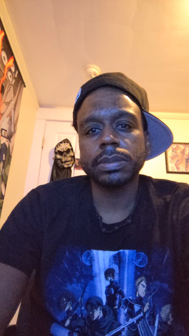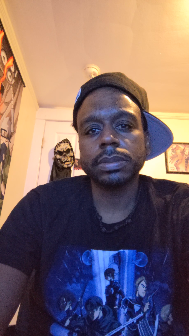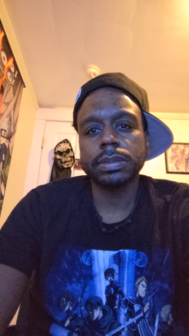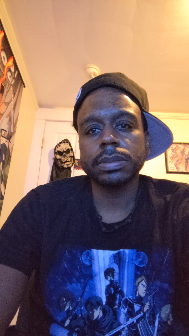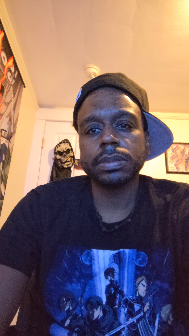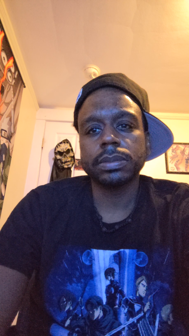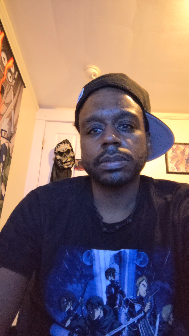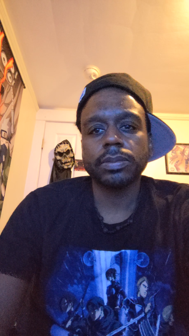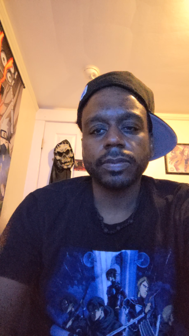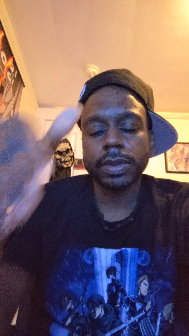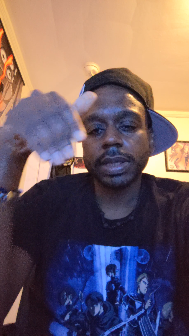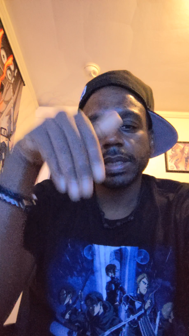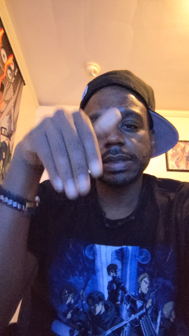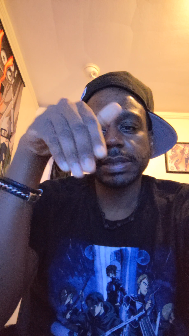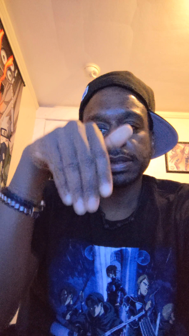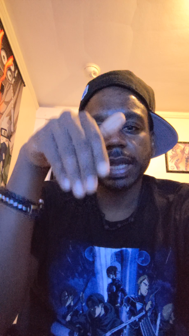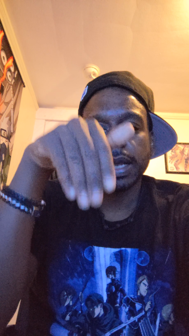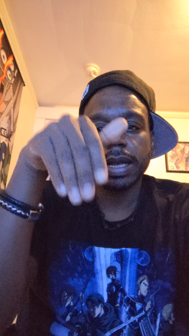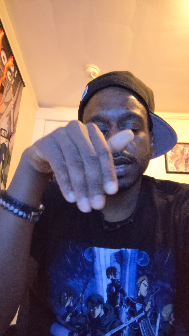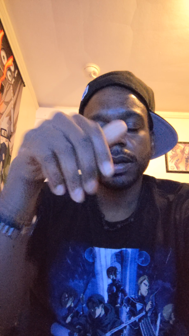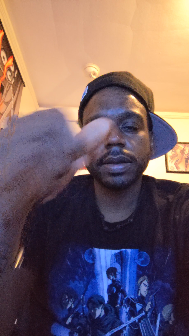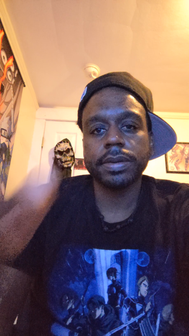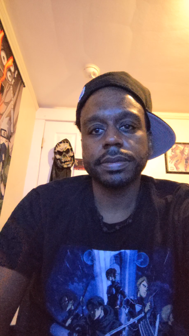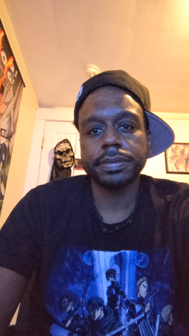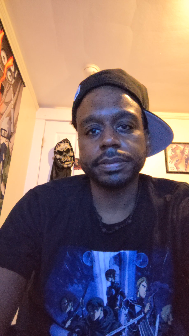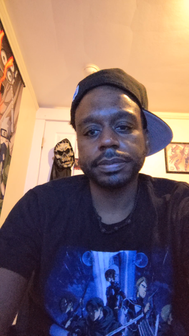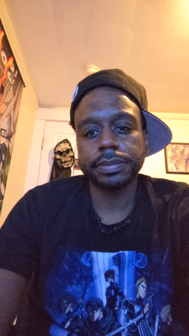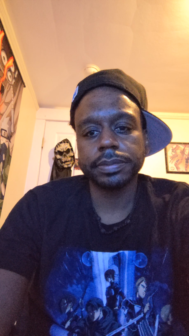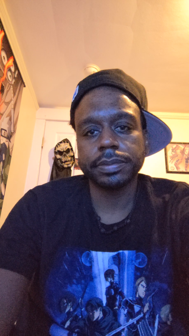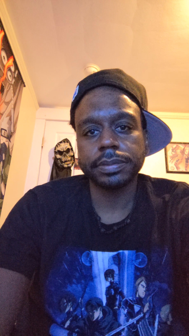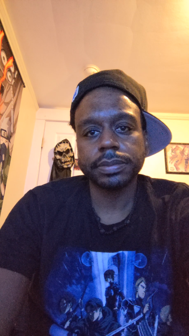inside